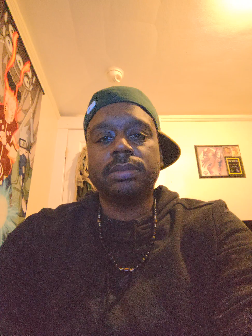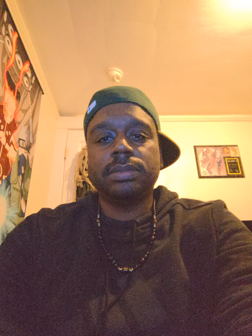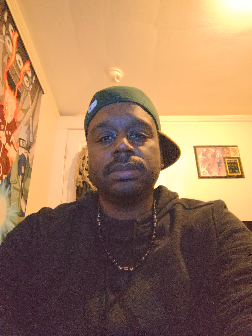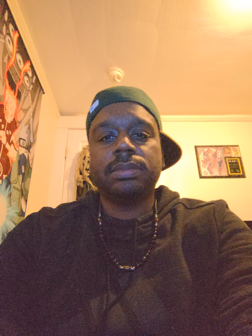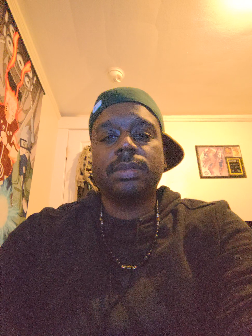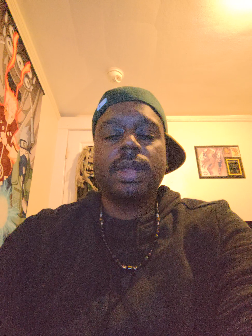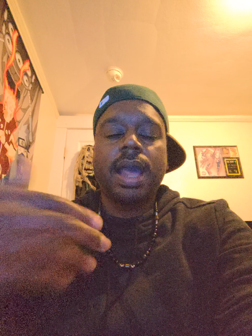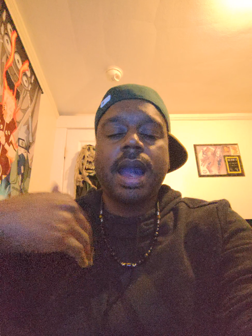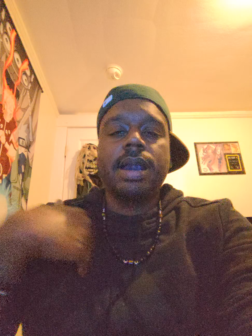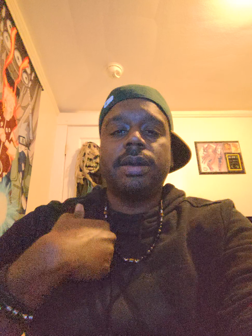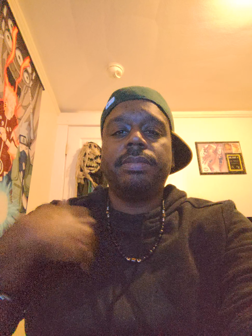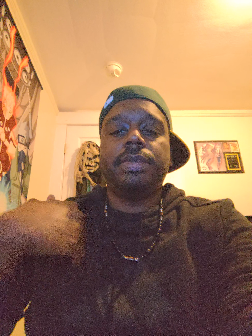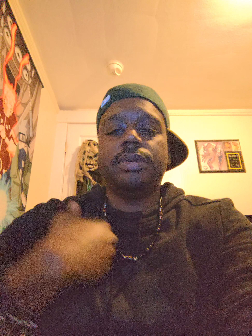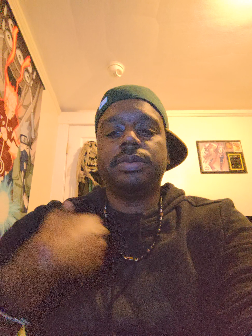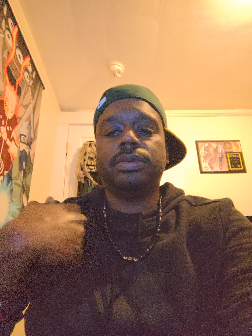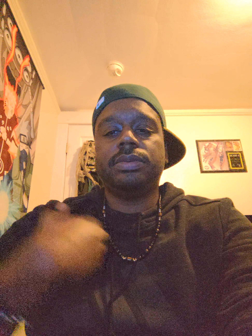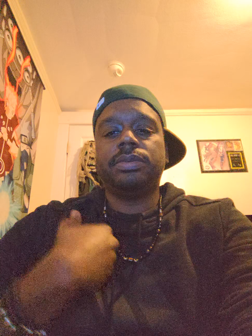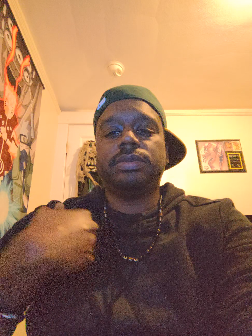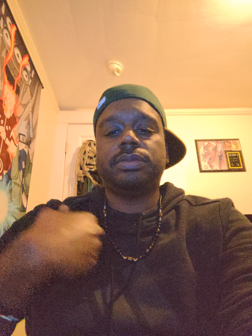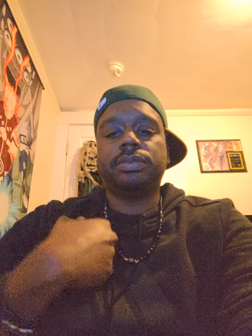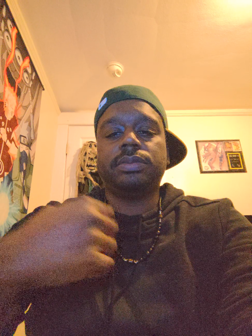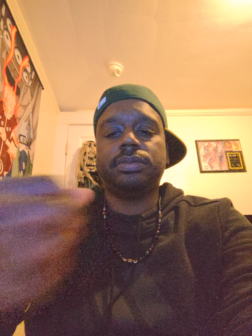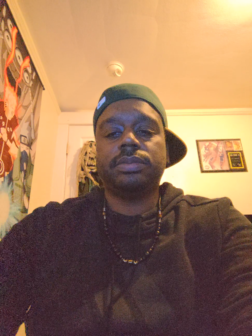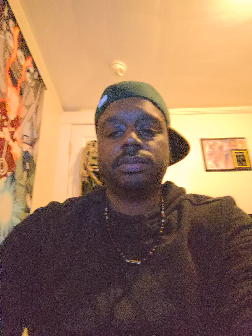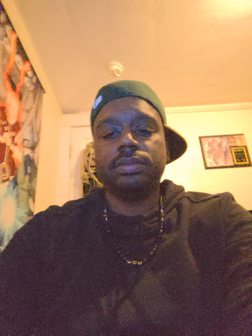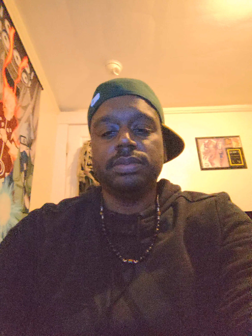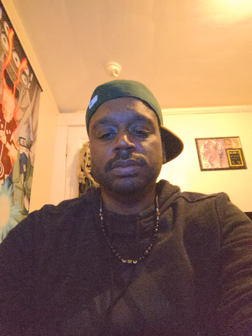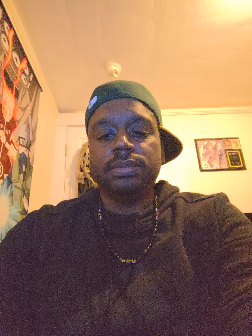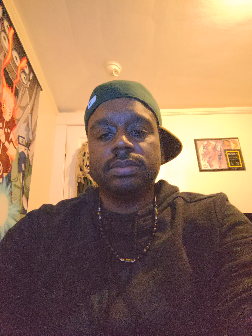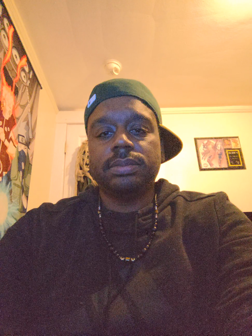animal